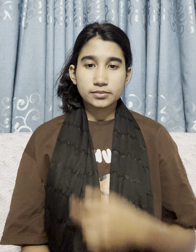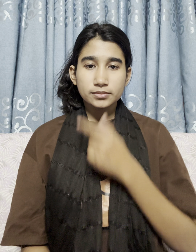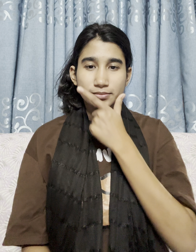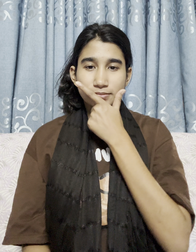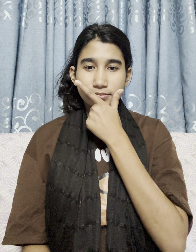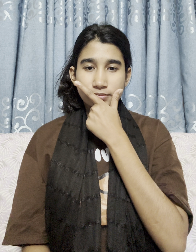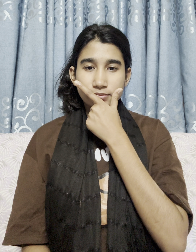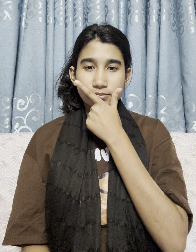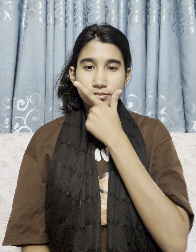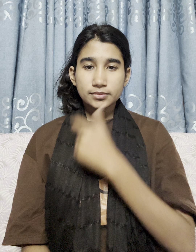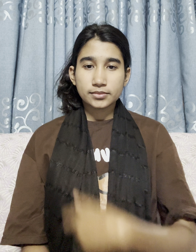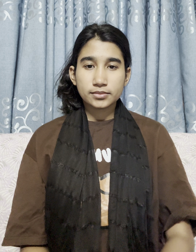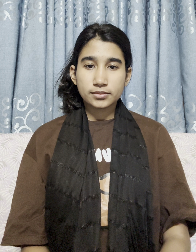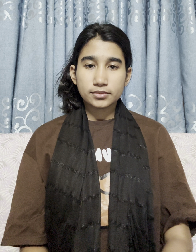বাবা